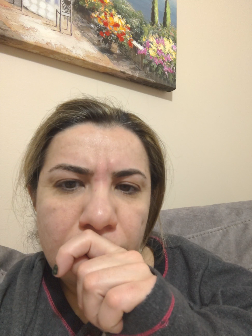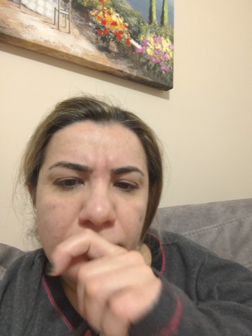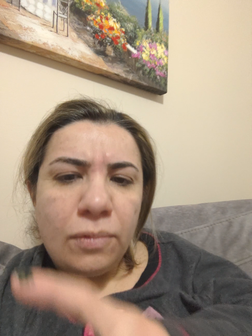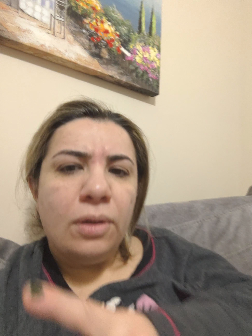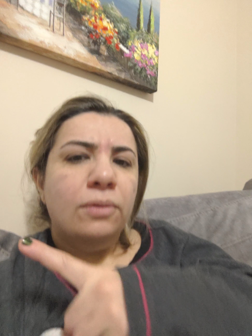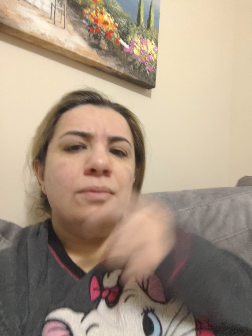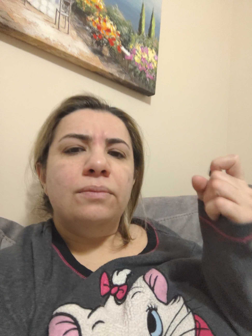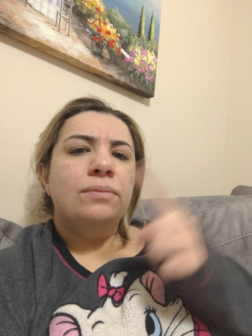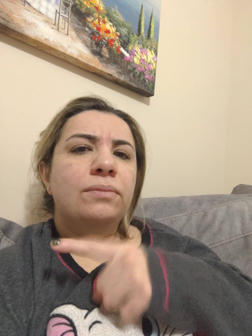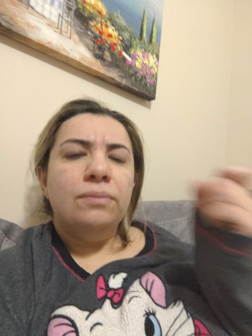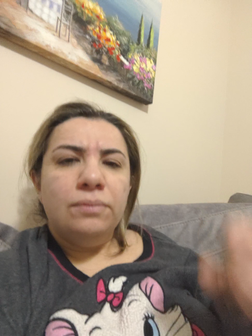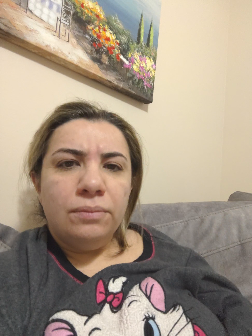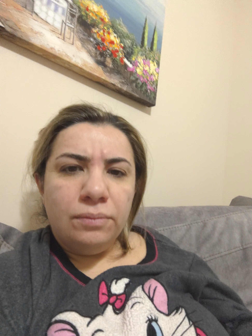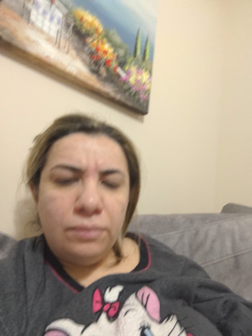dryer